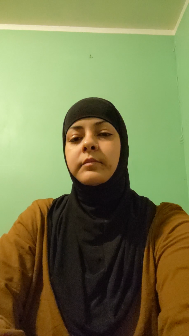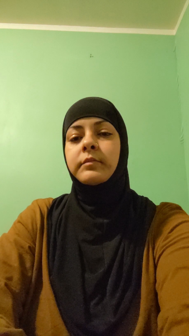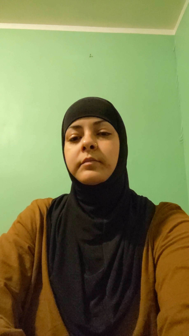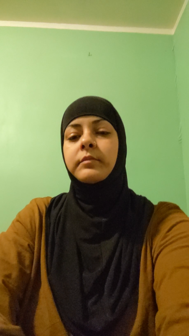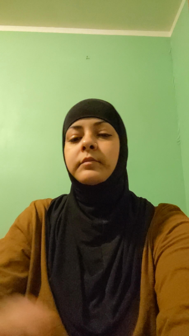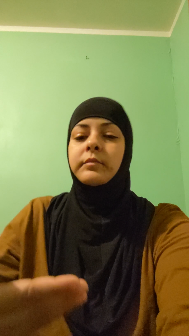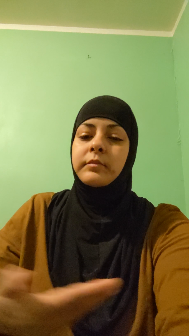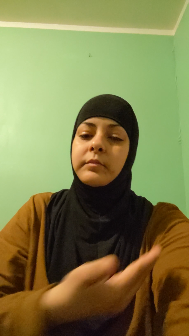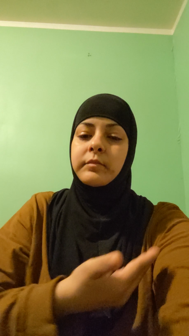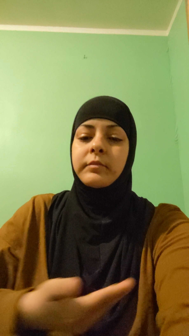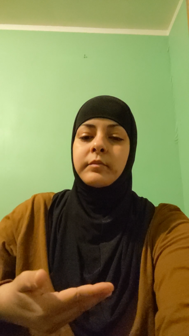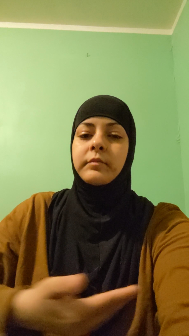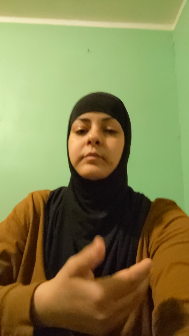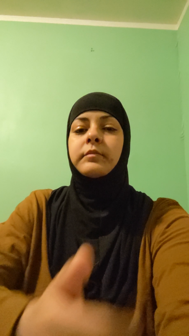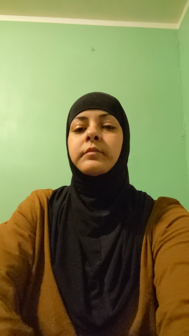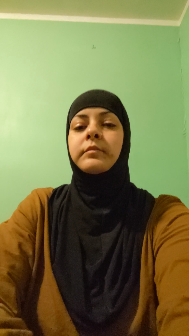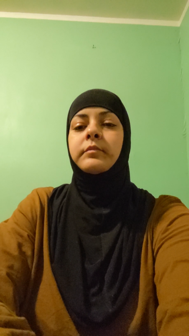baby